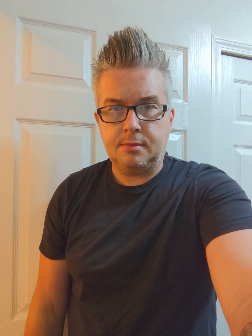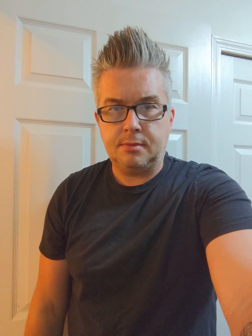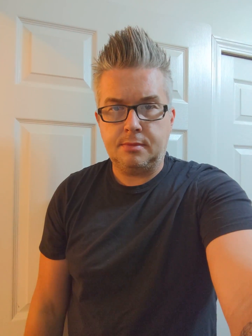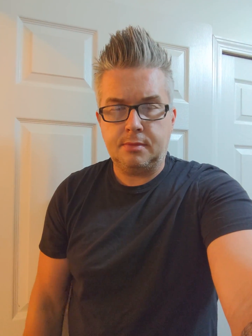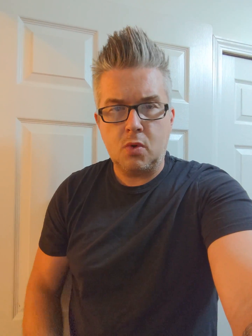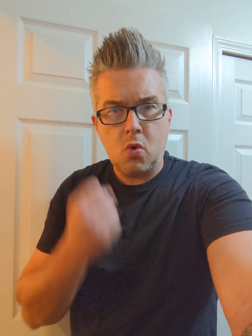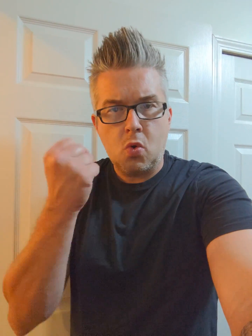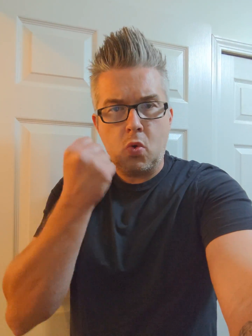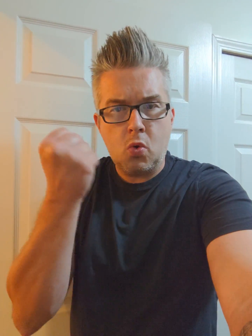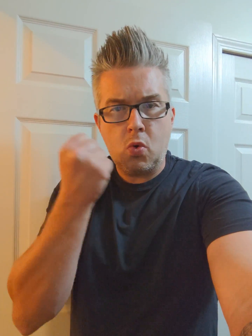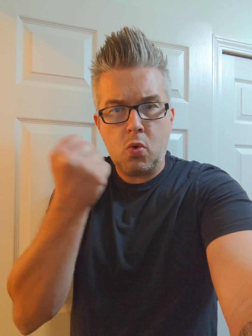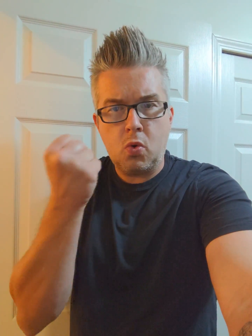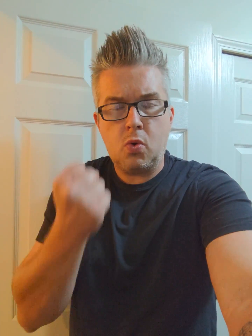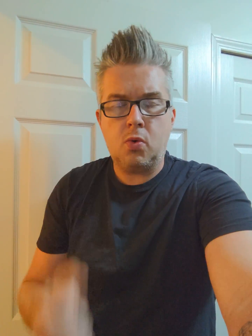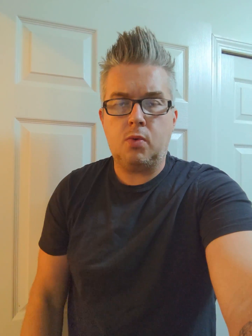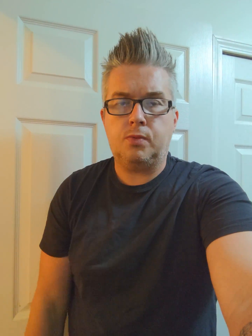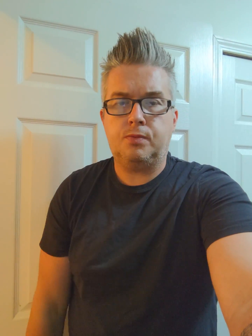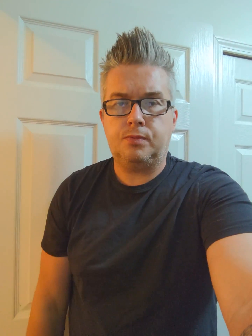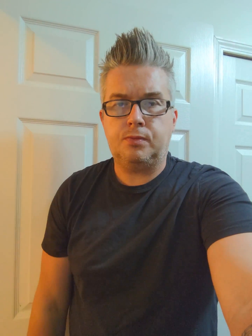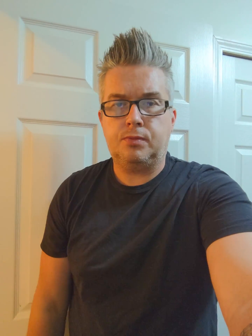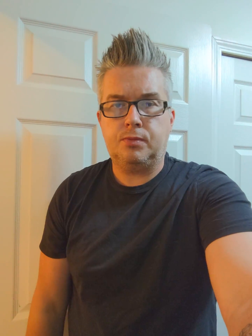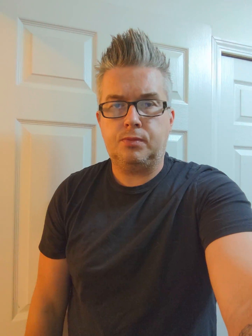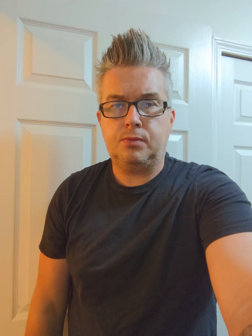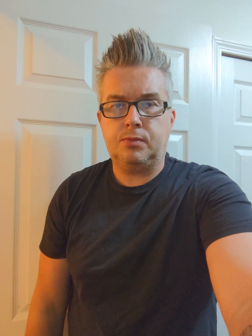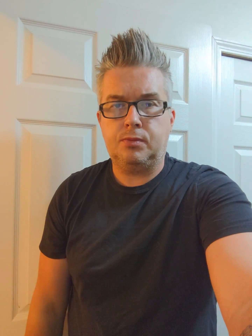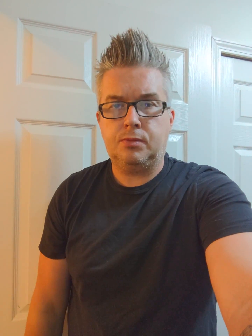hold